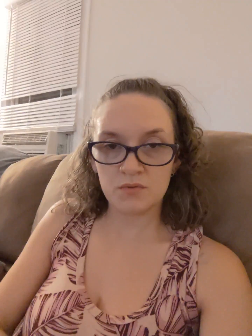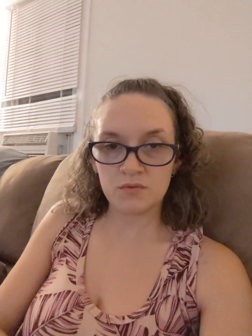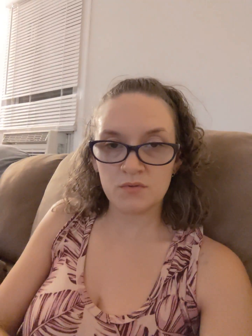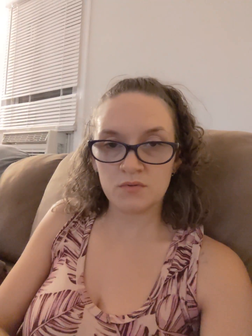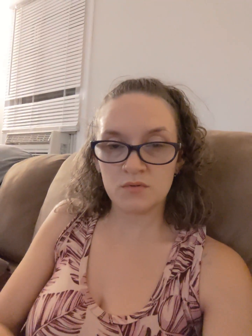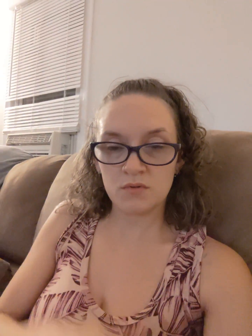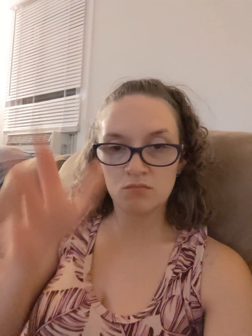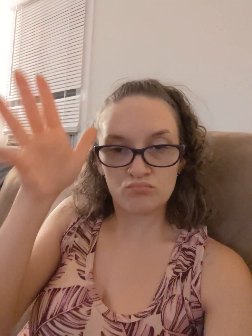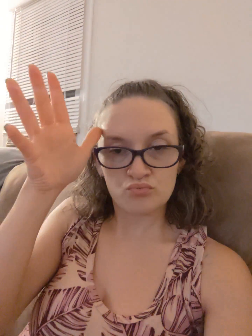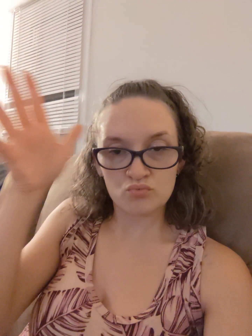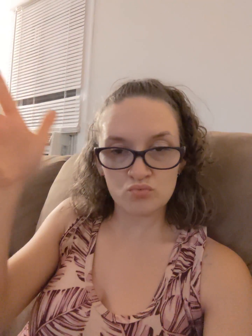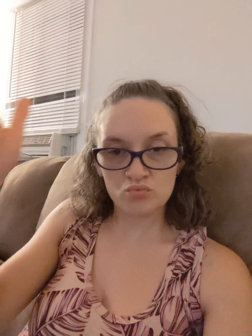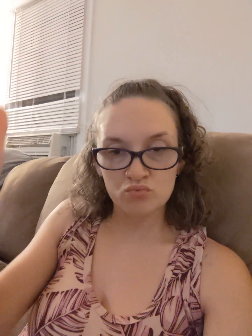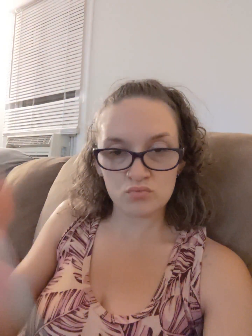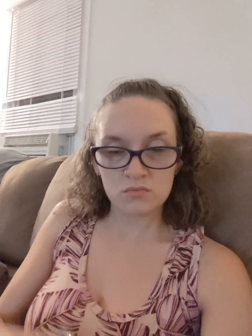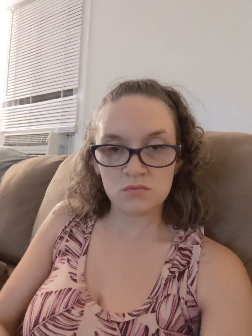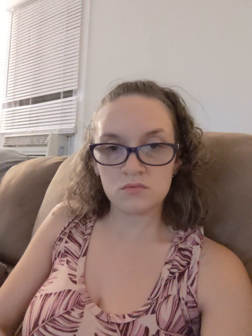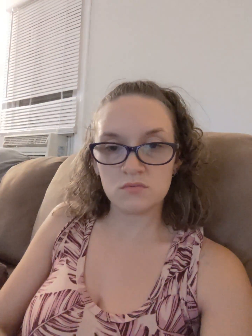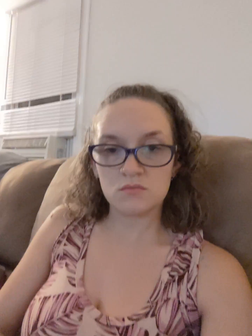moose